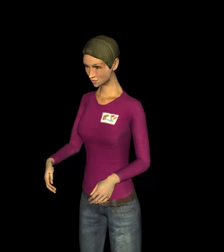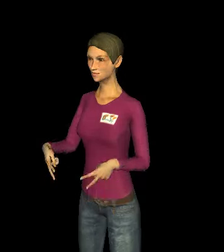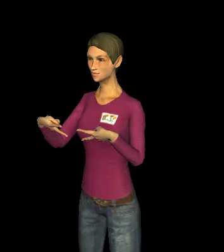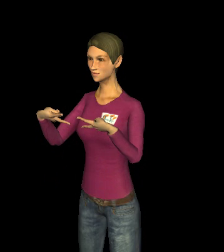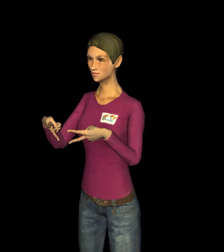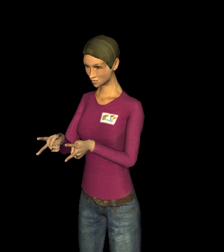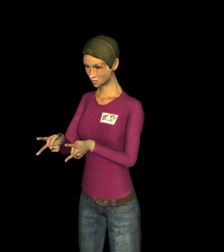تفويض